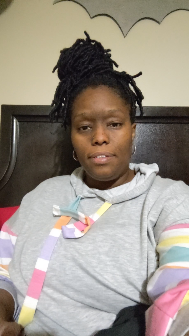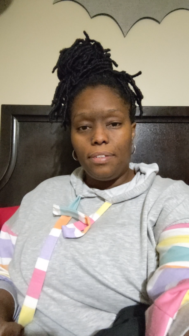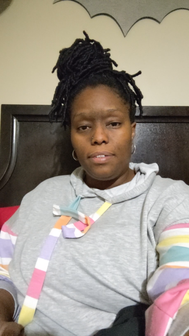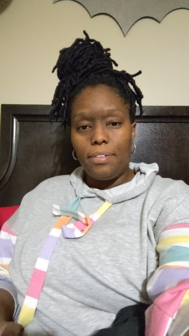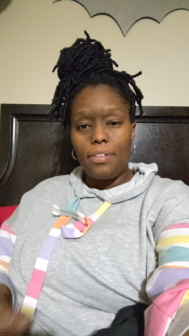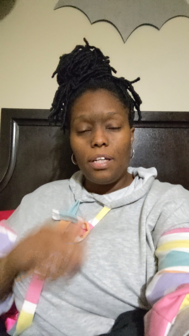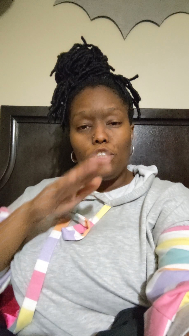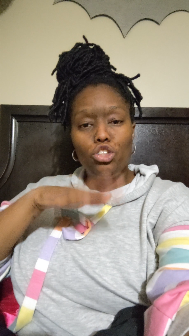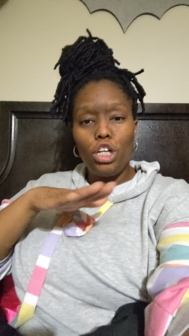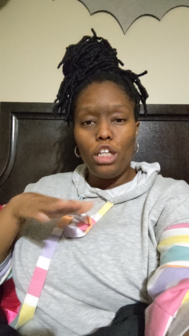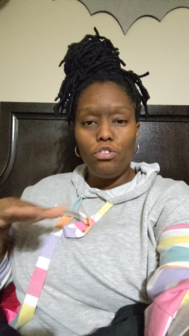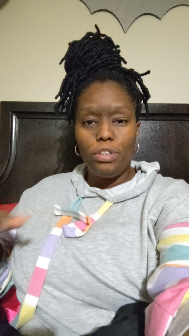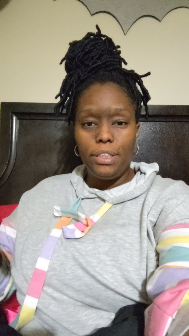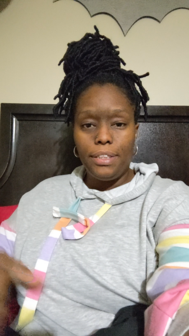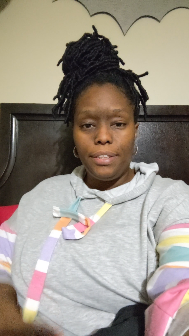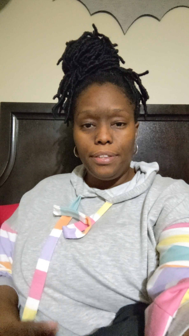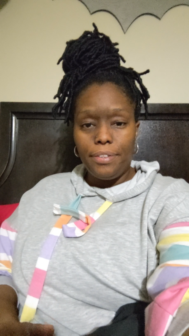children